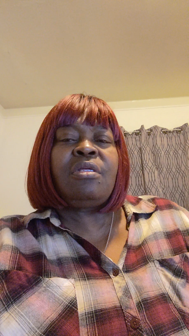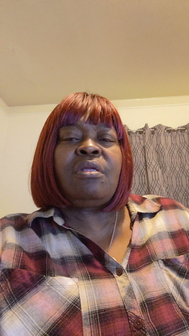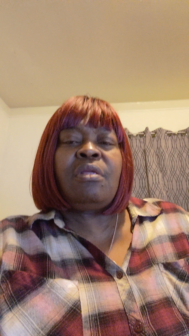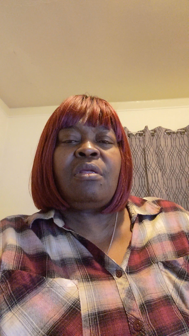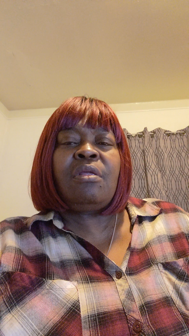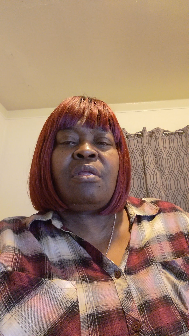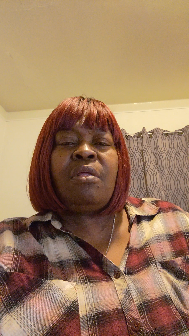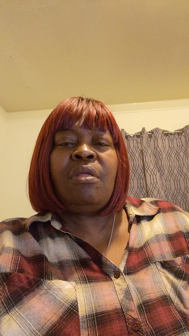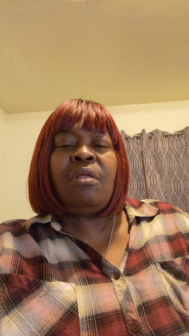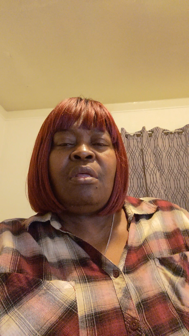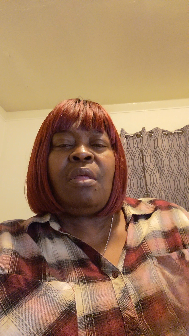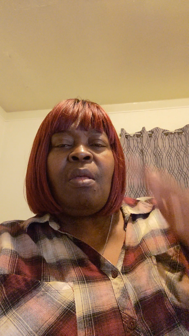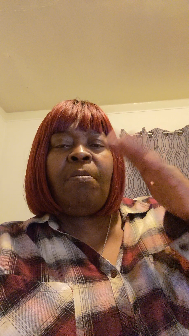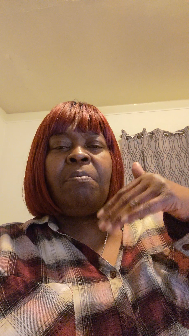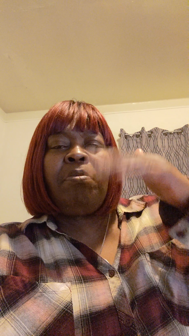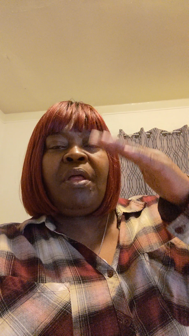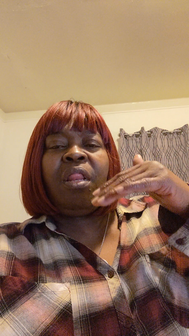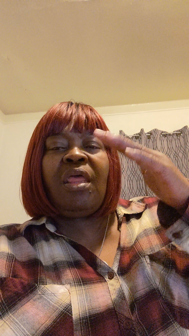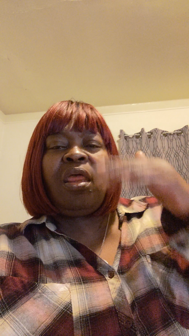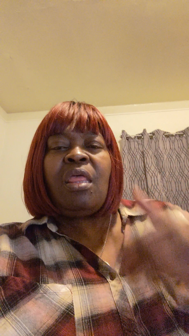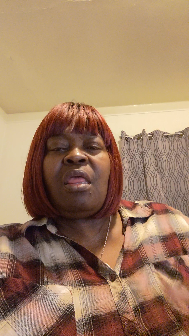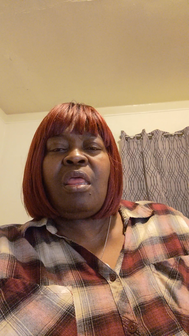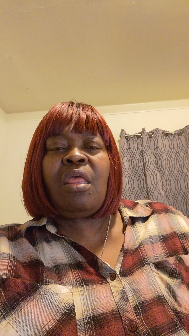build